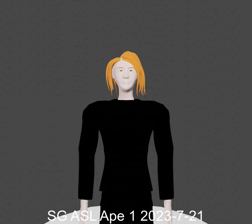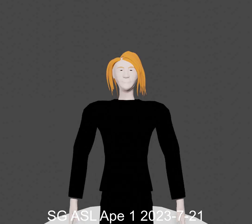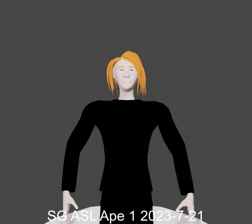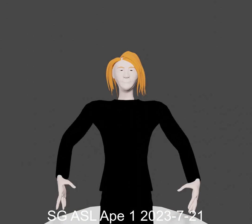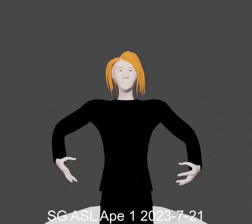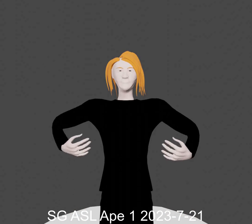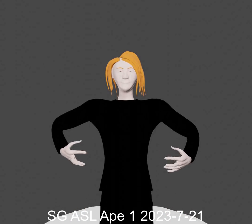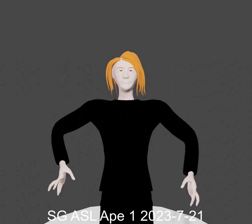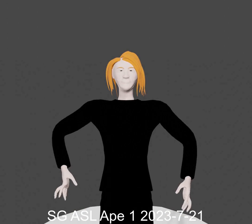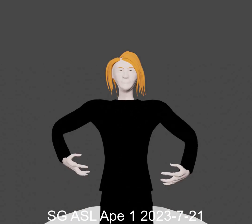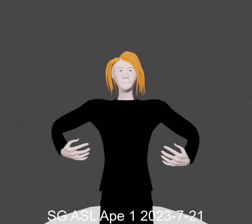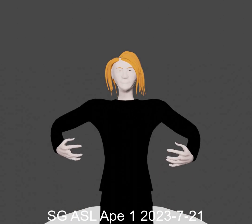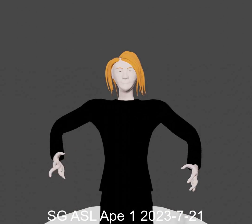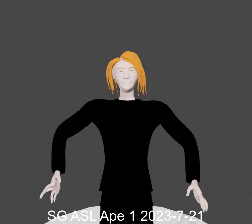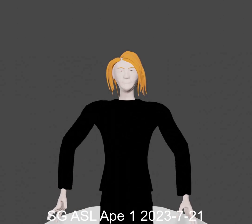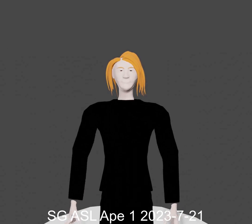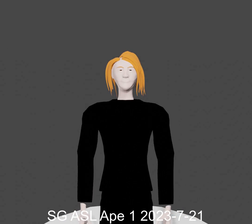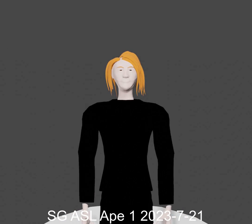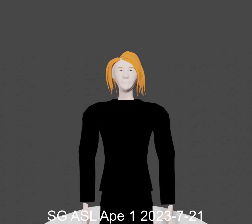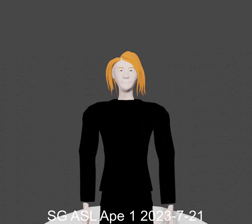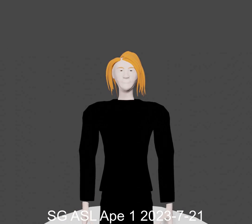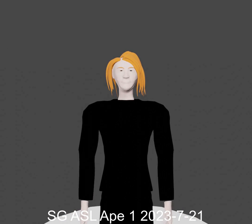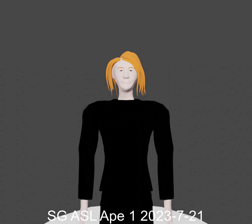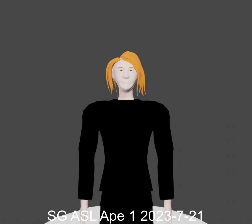Ape